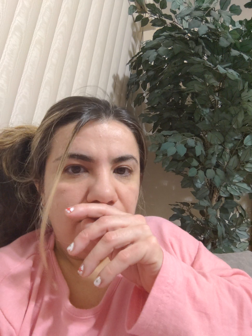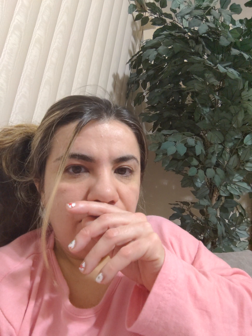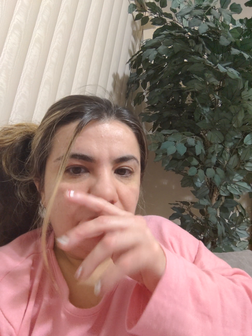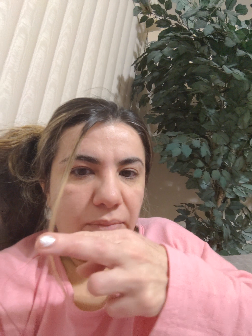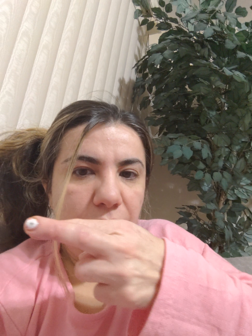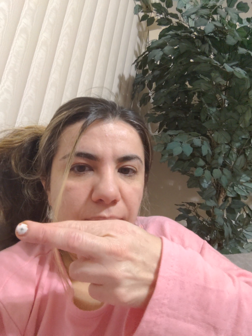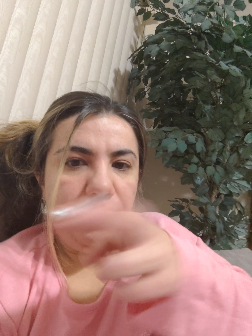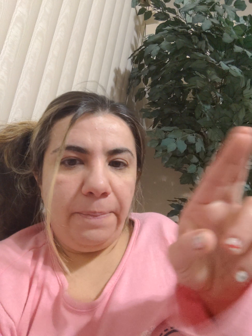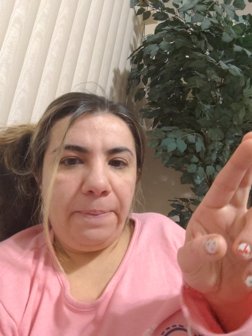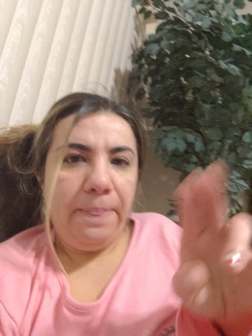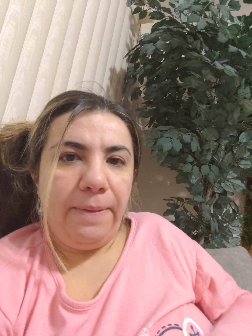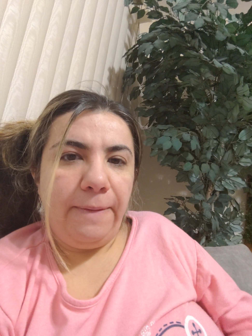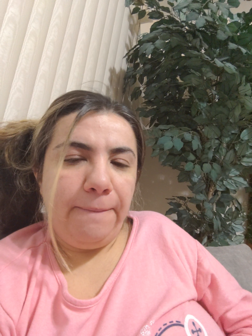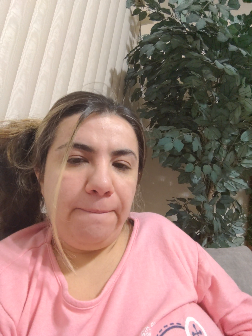room